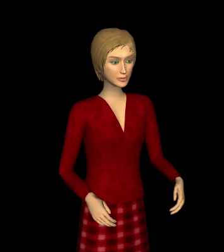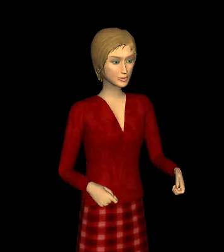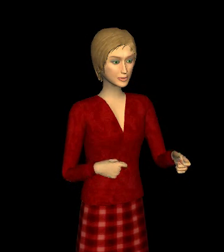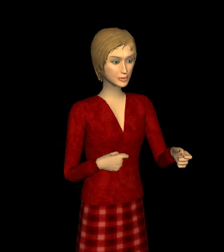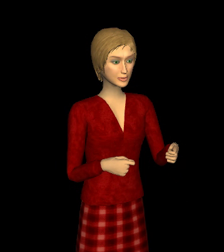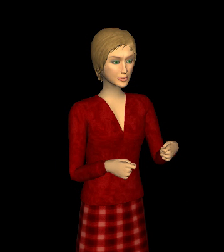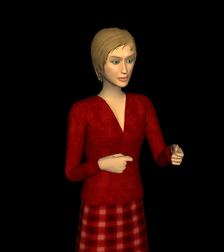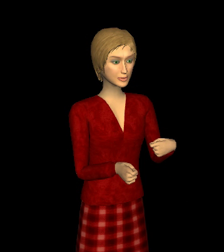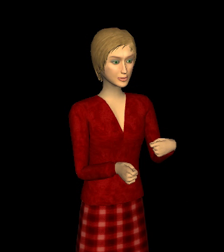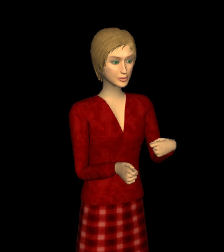تجارة